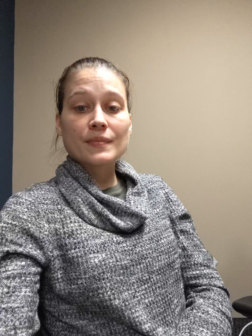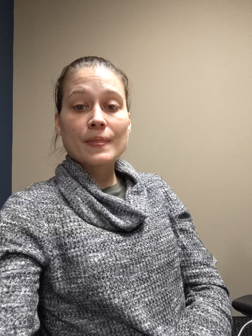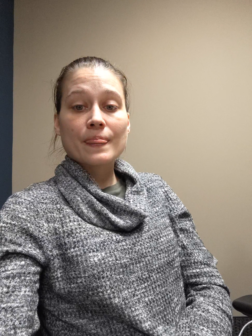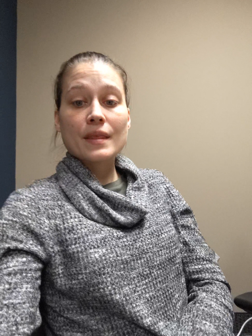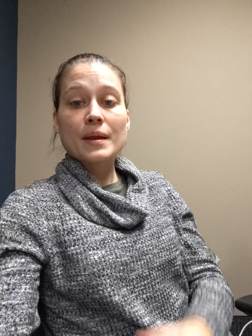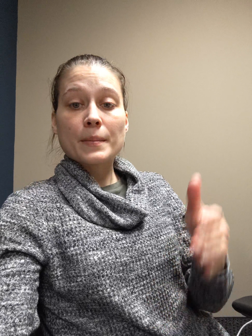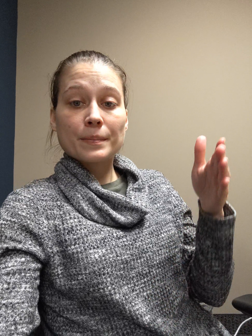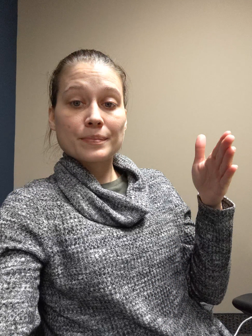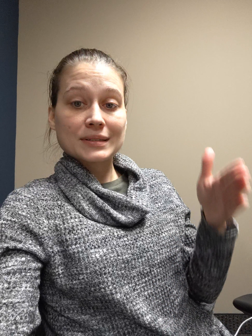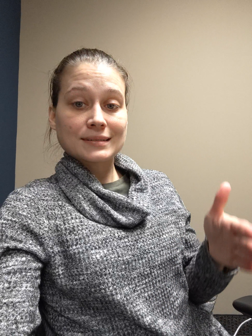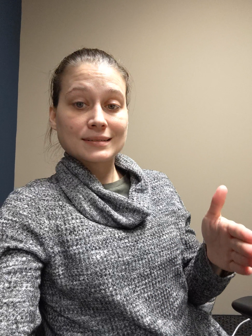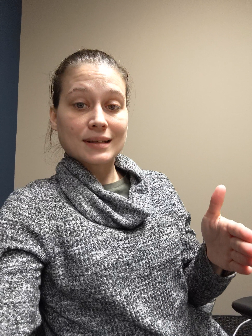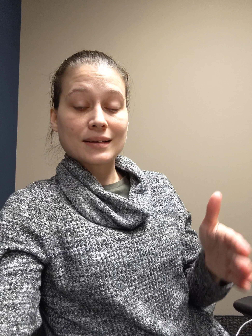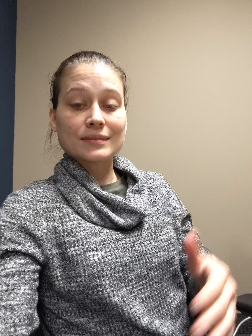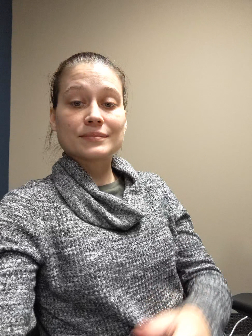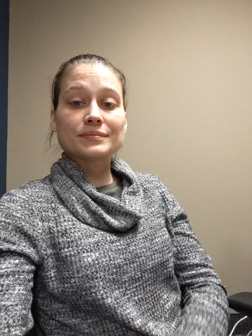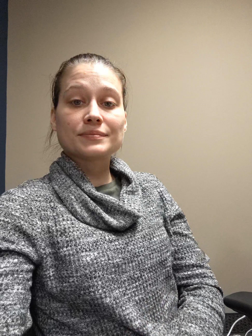beside